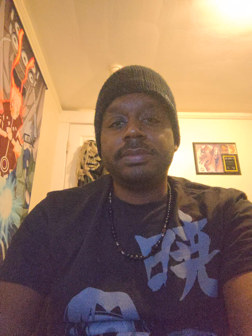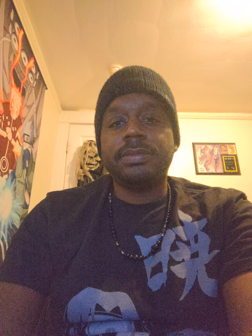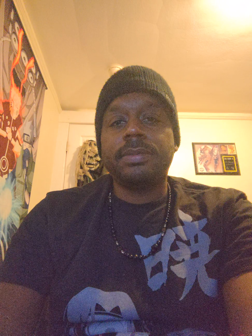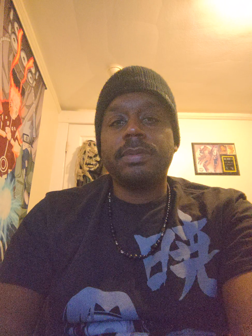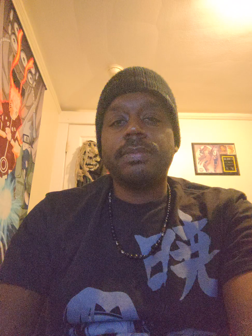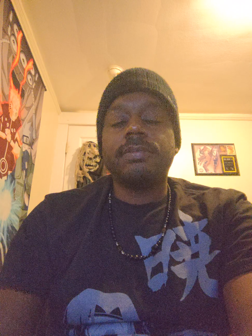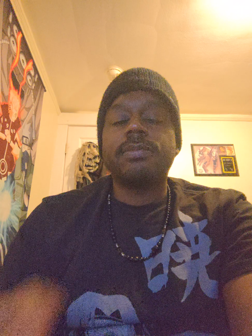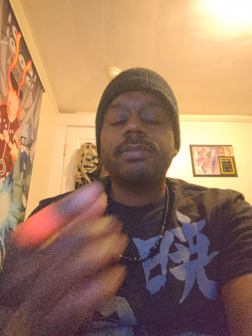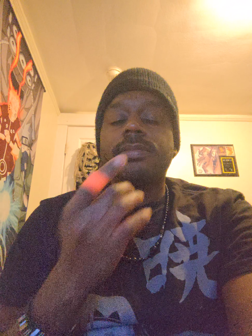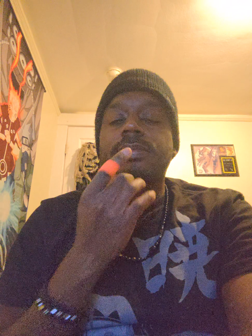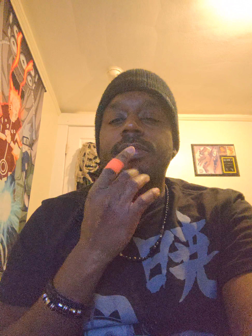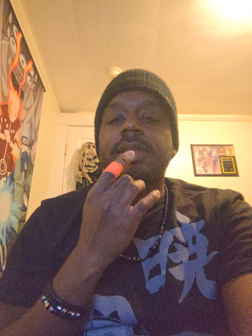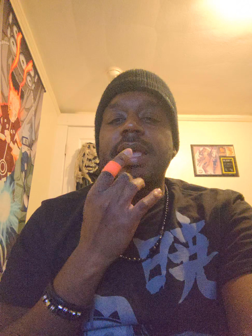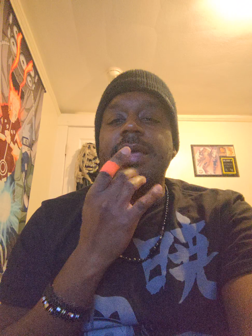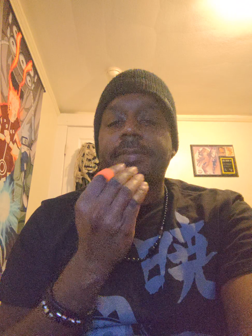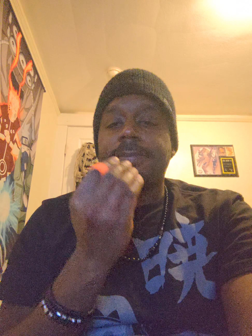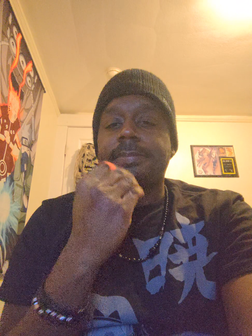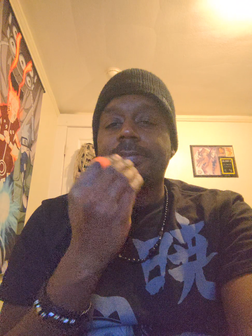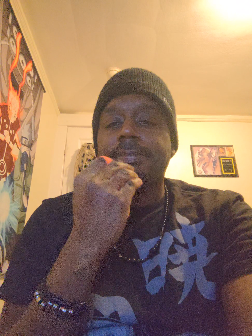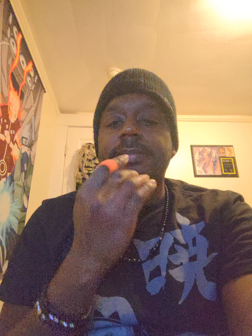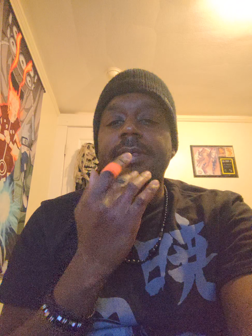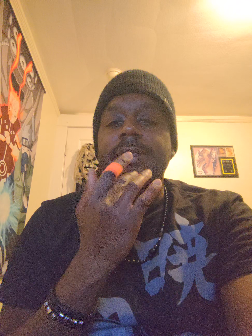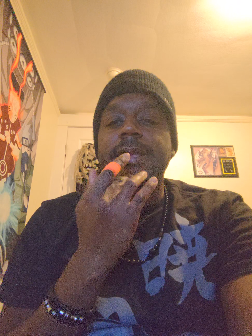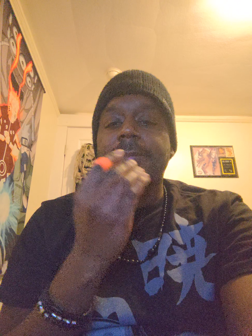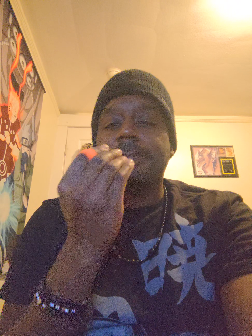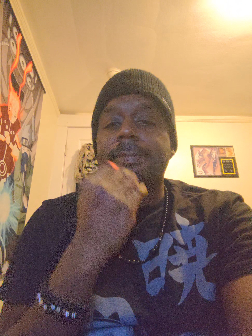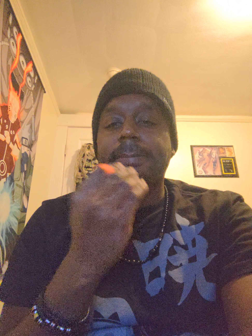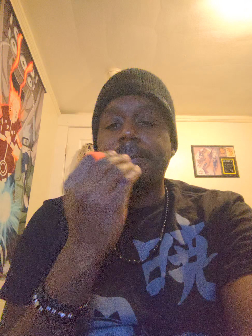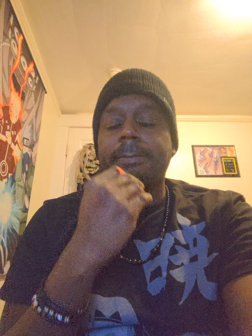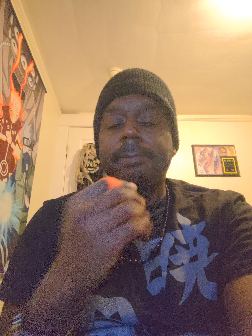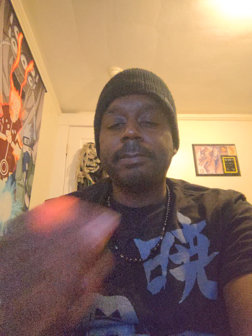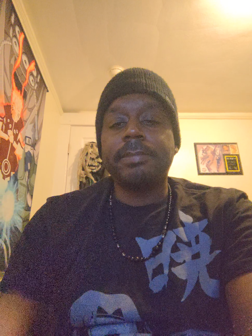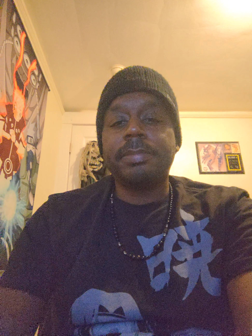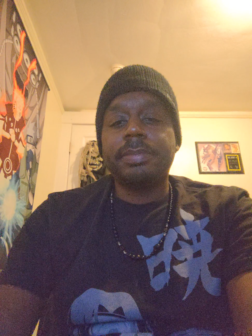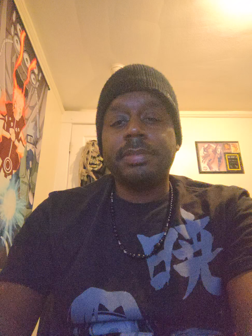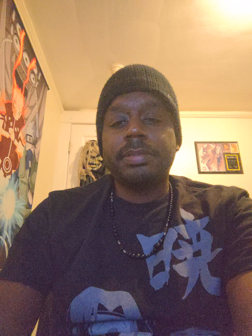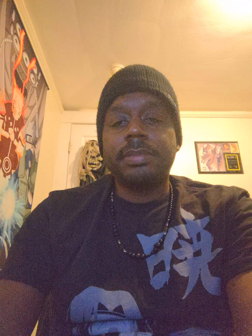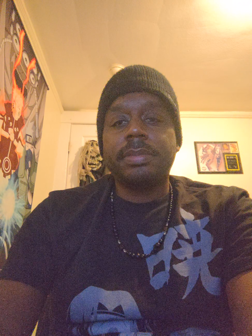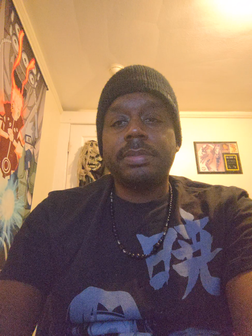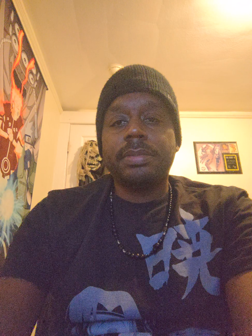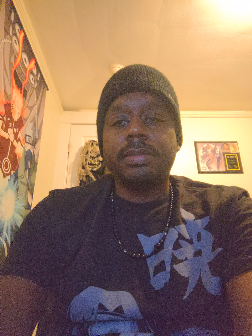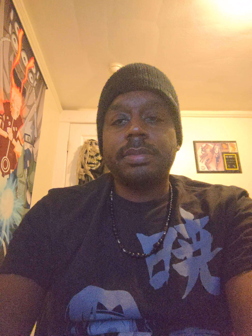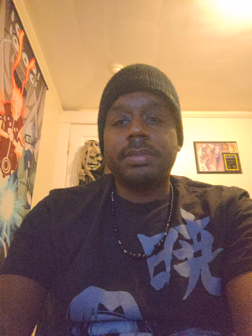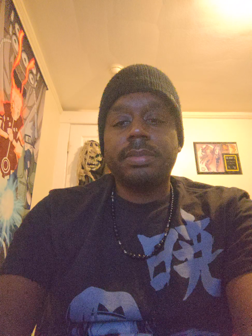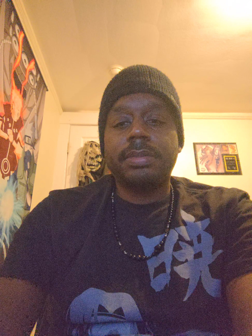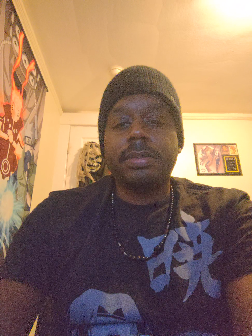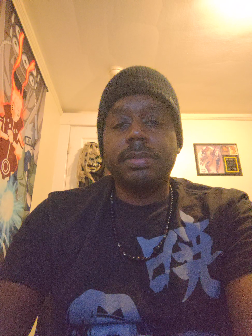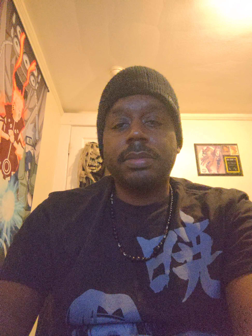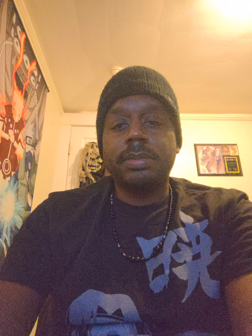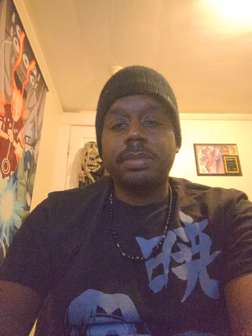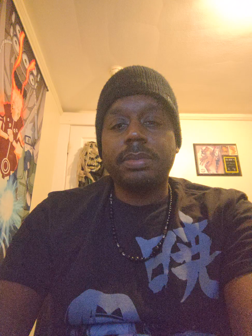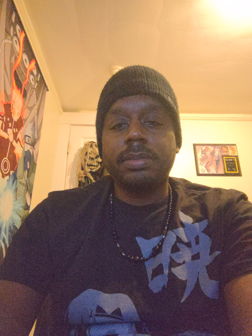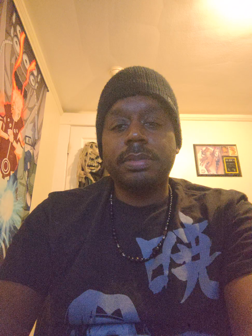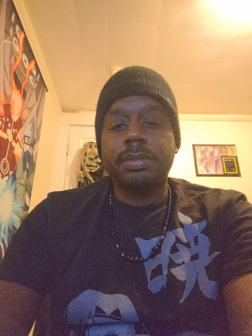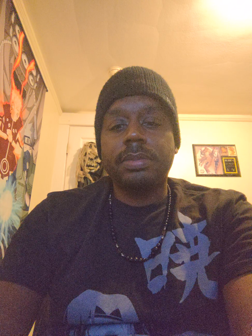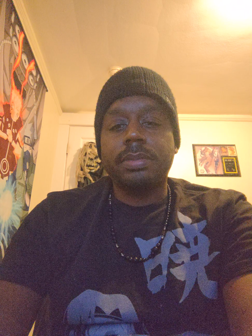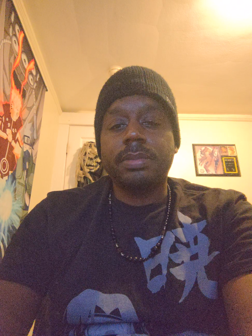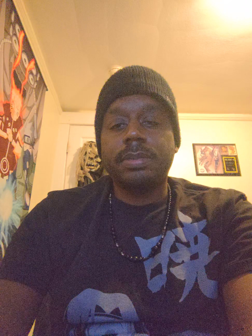snack